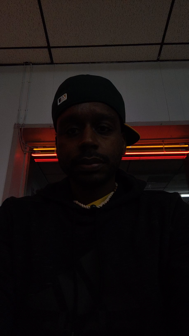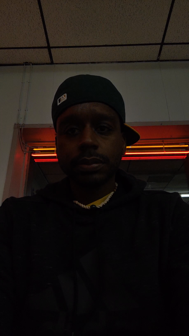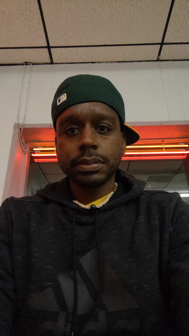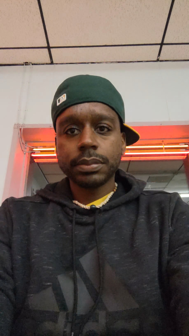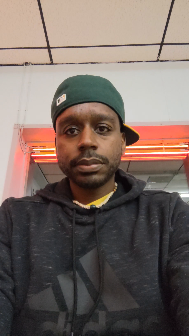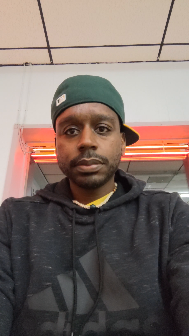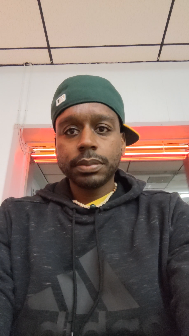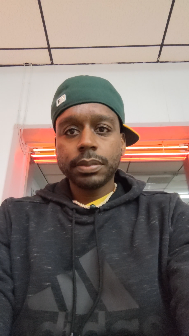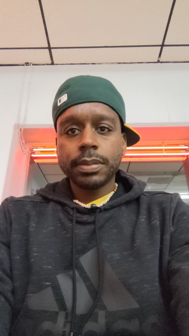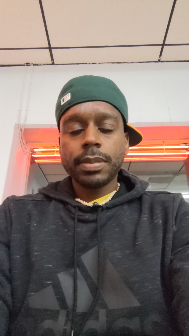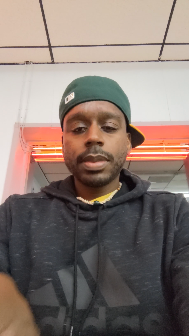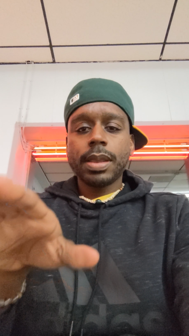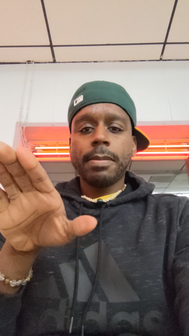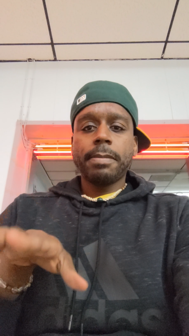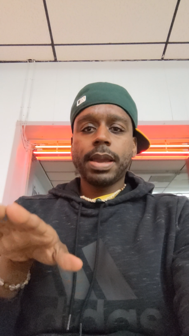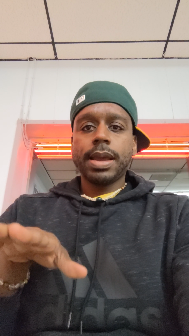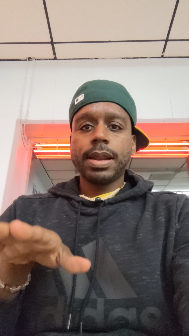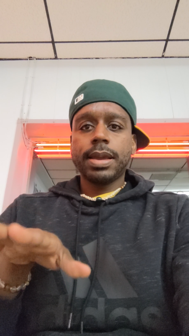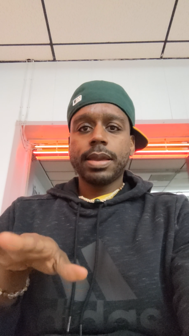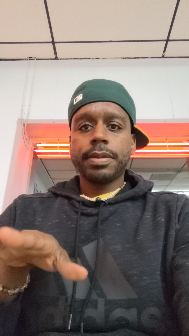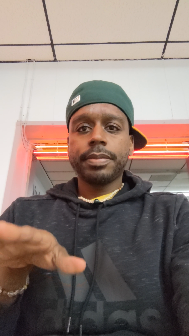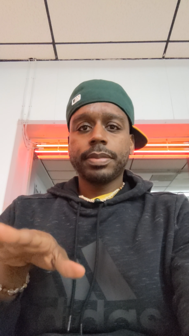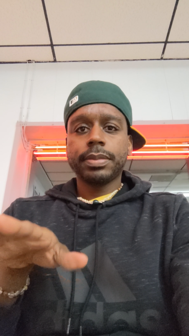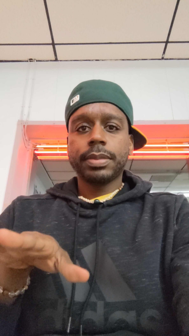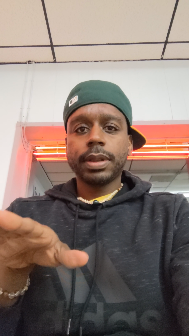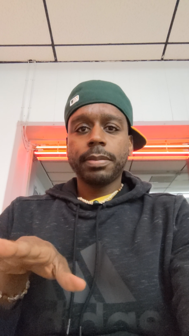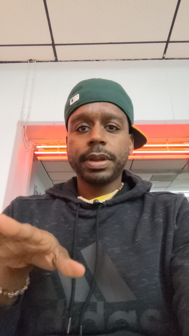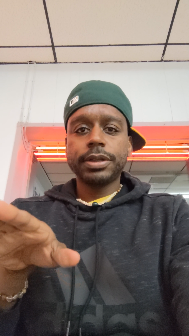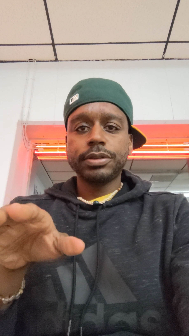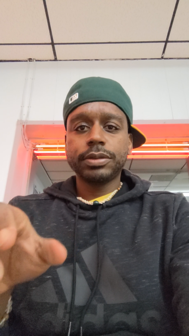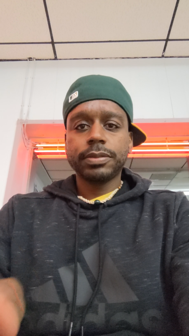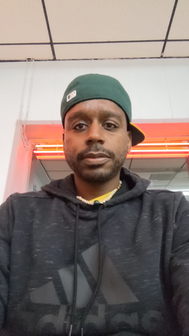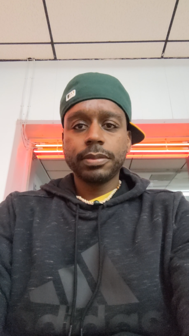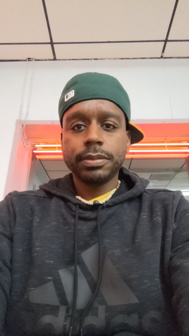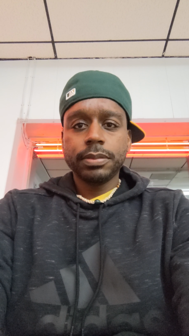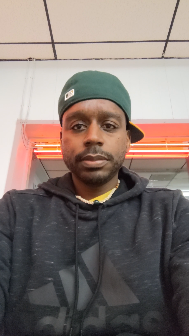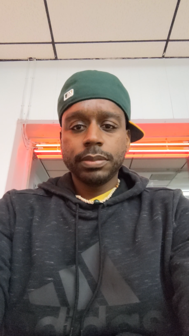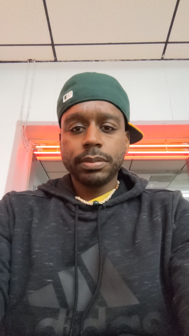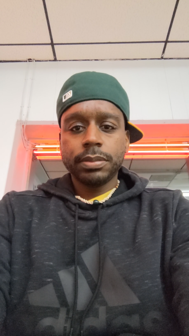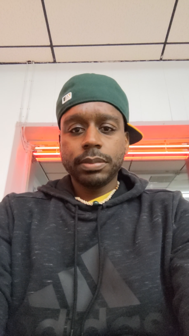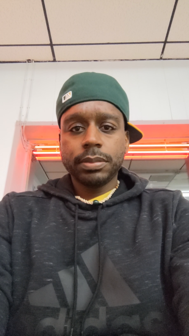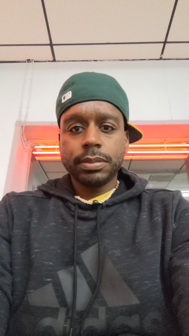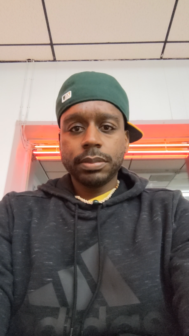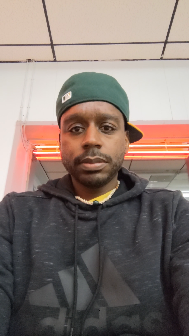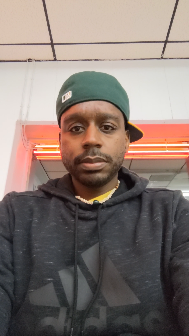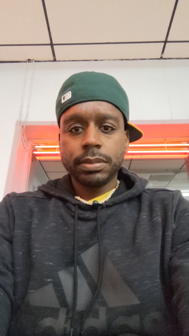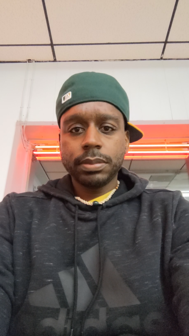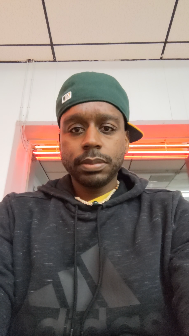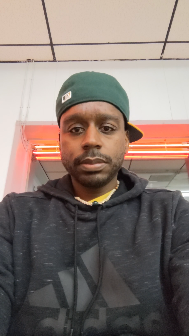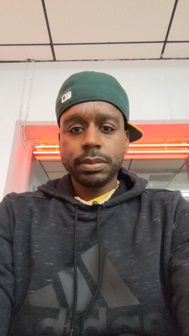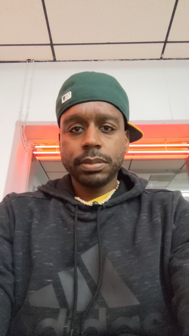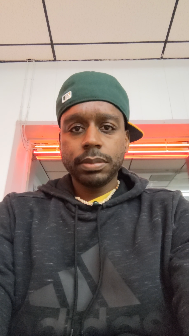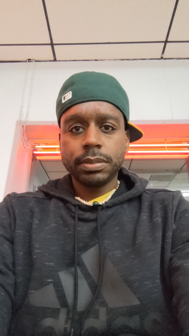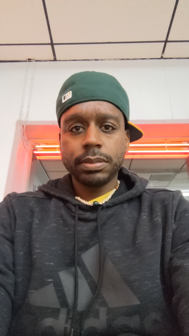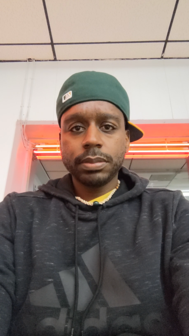penguin